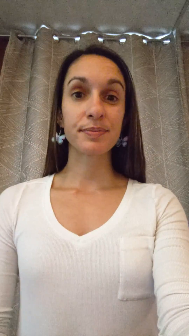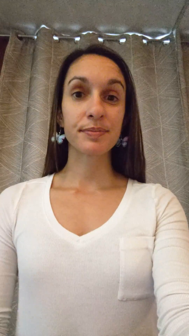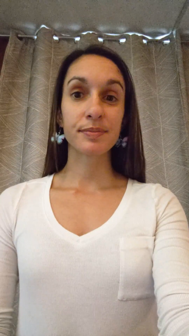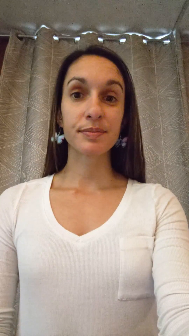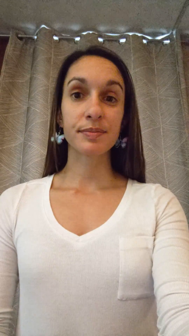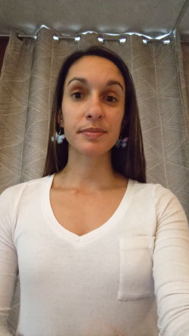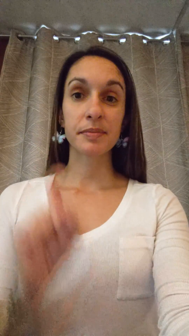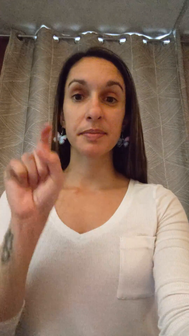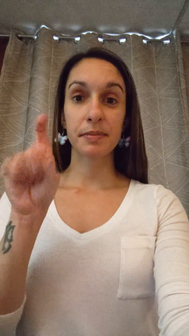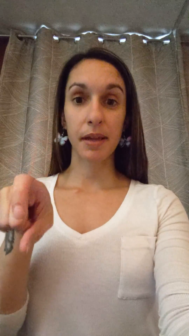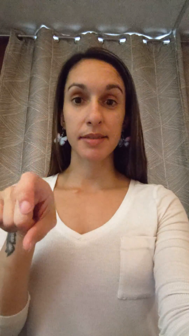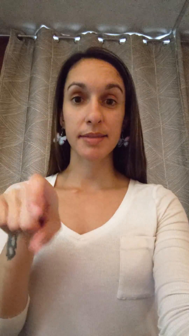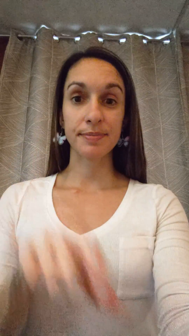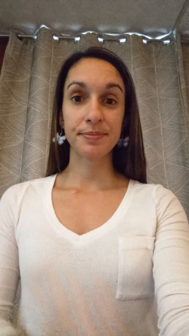must